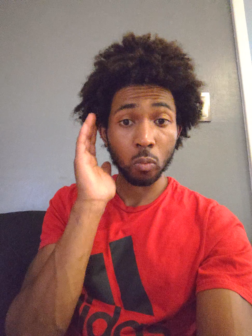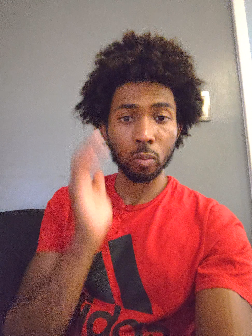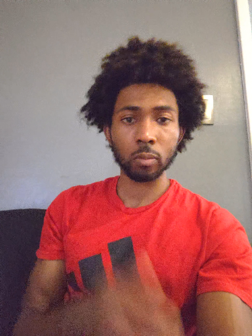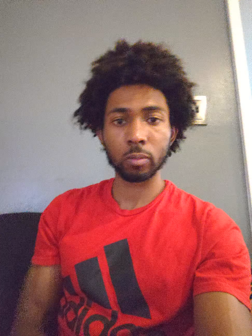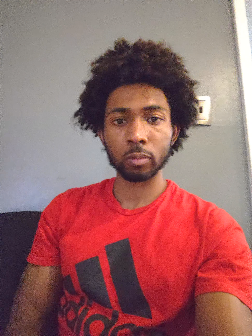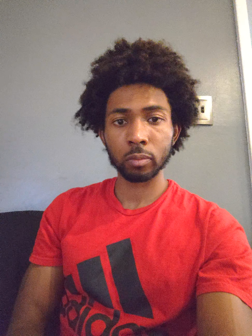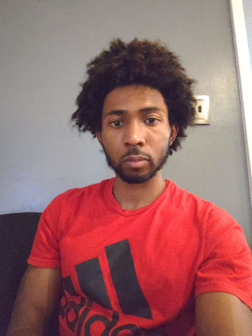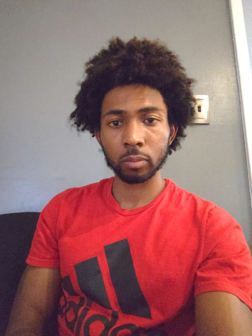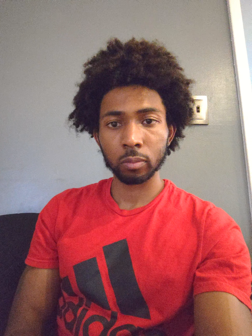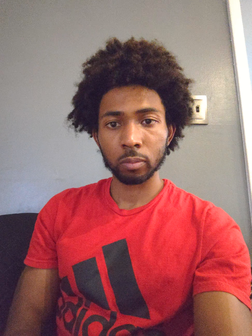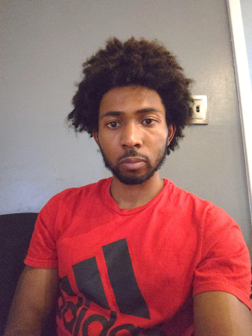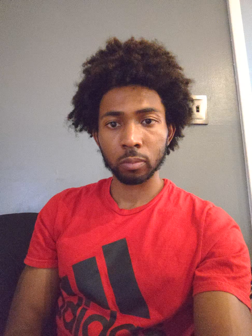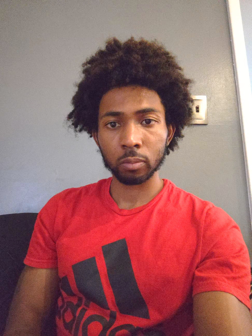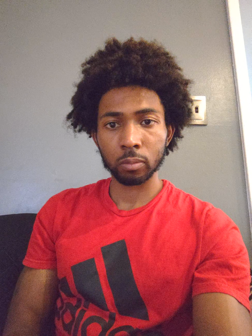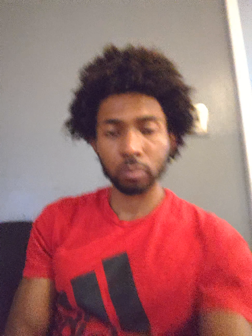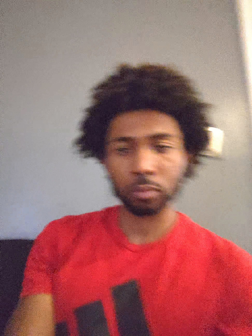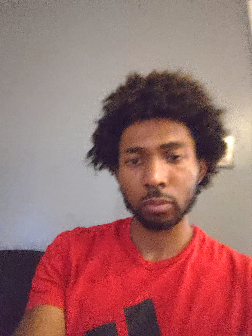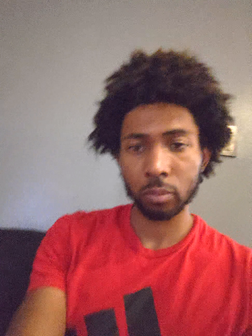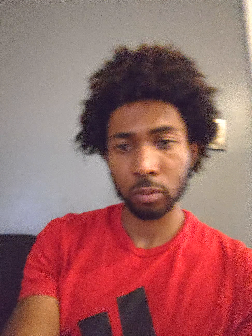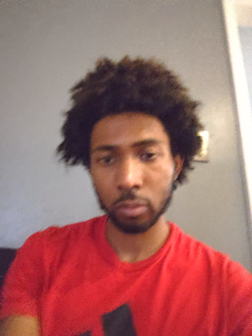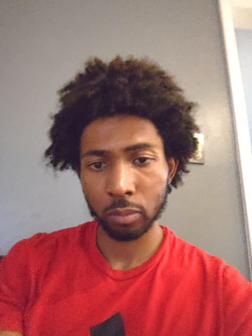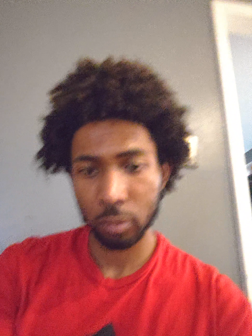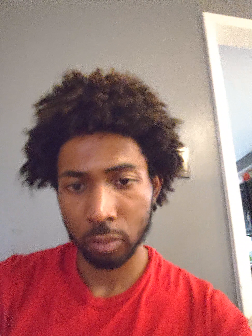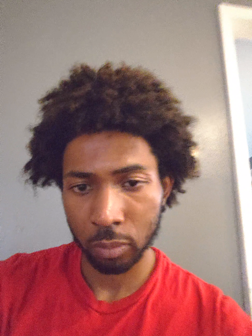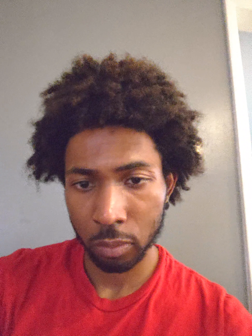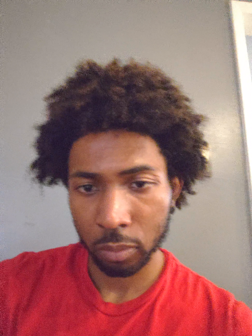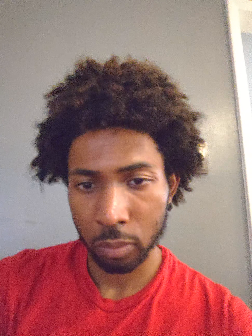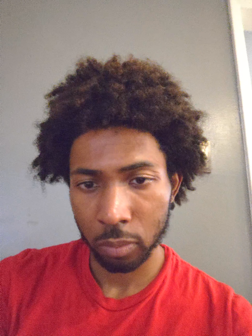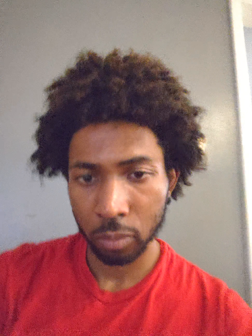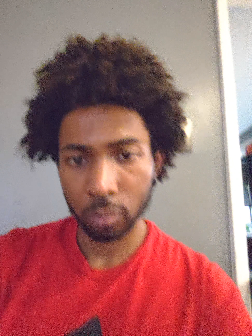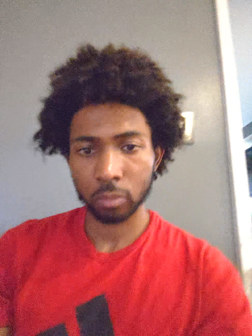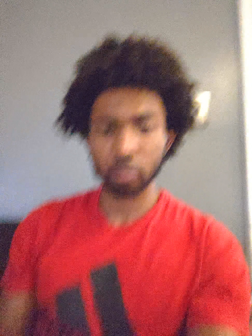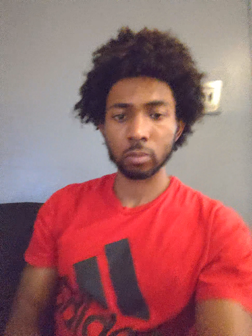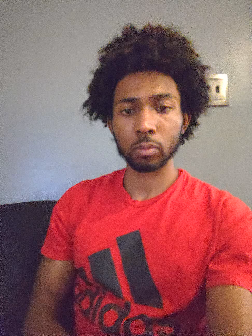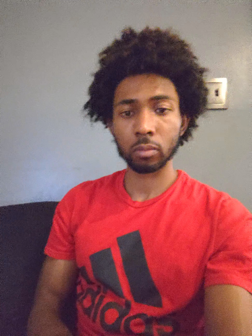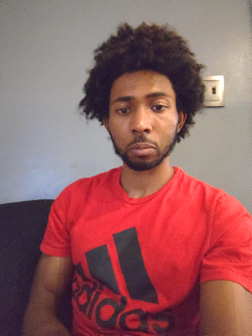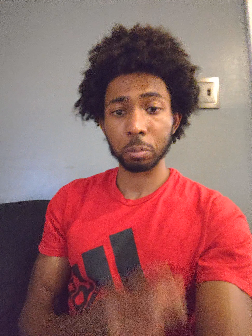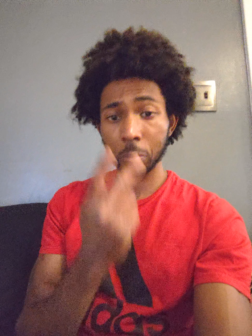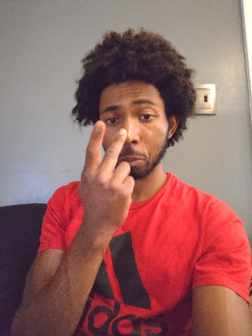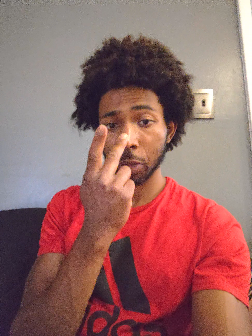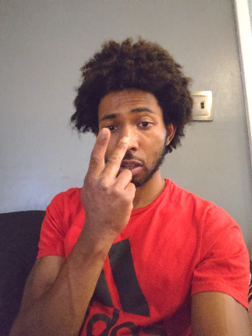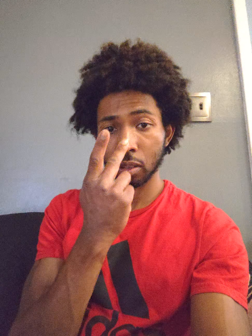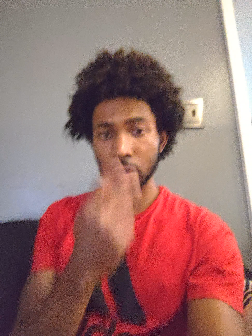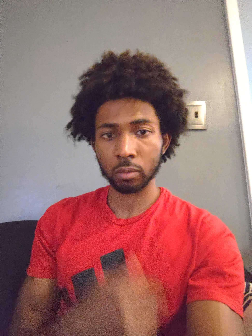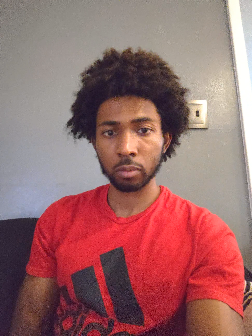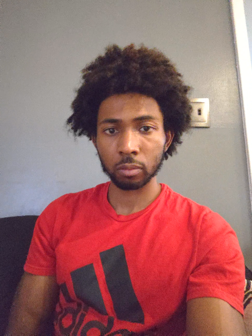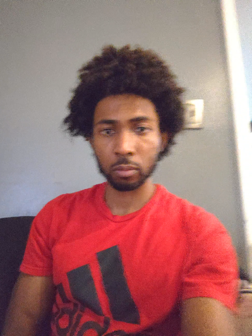penis